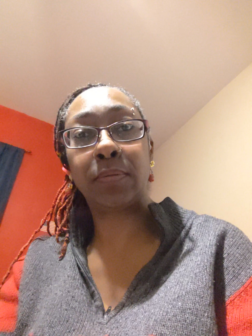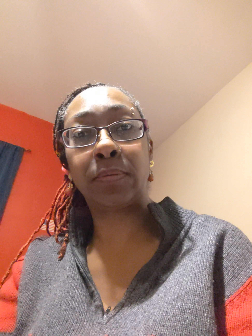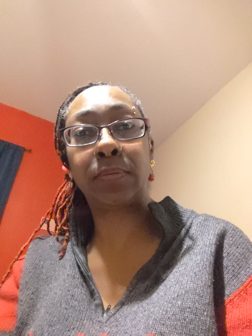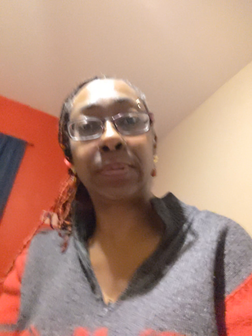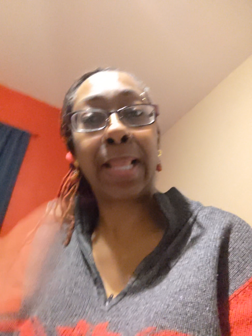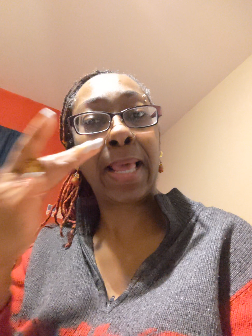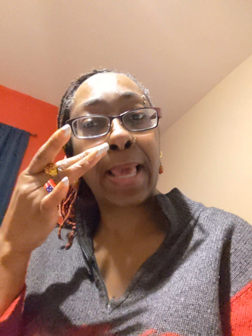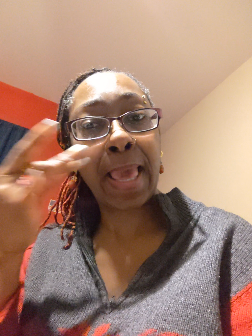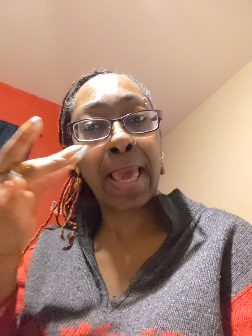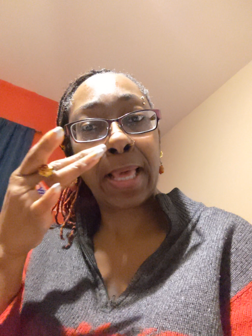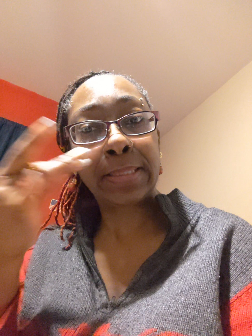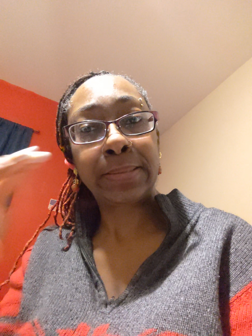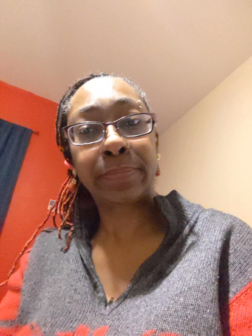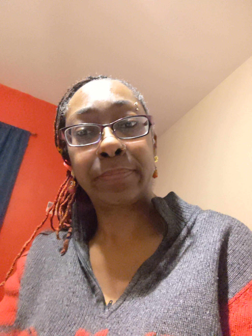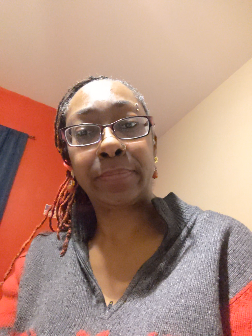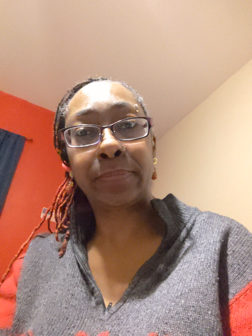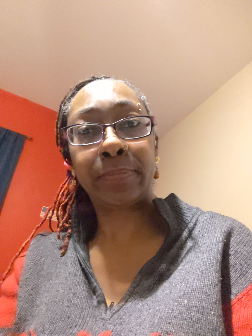cat